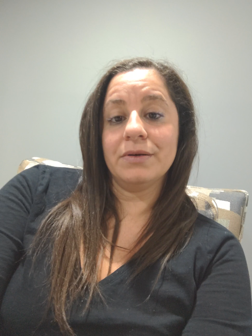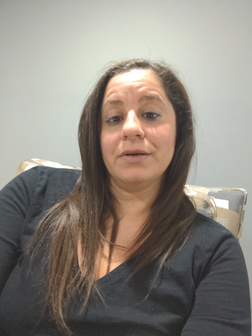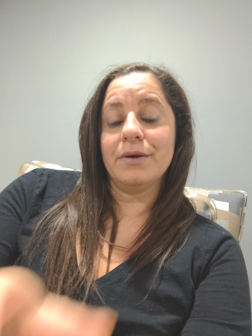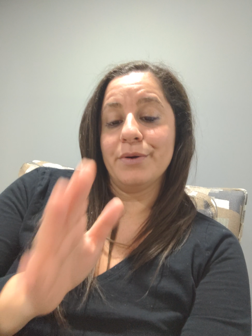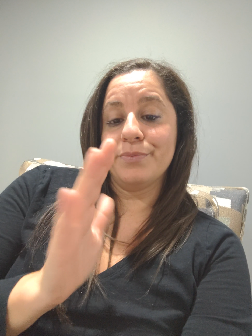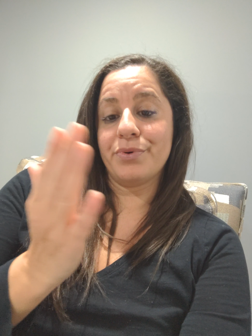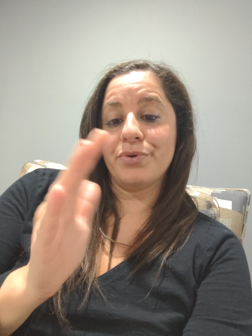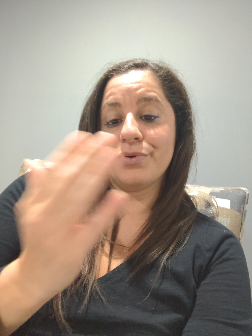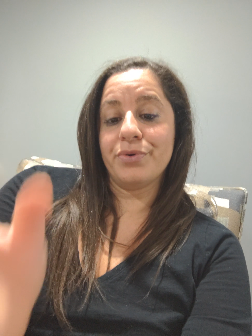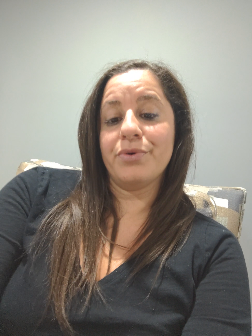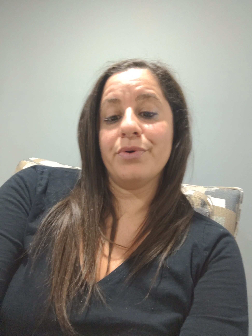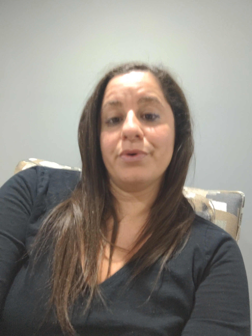book